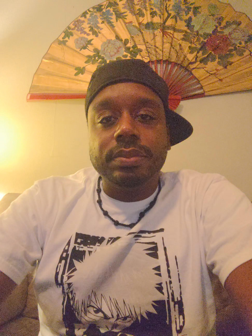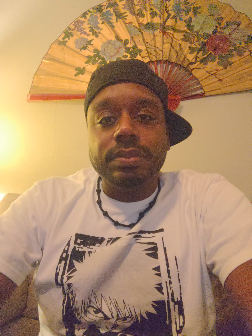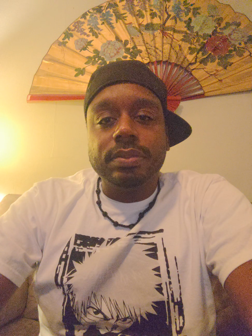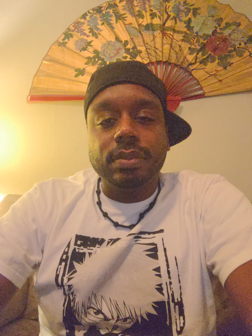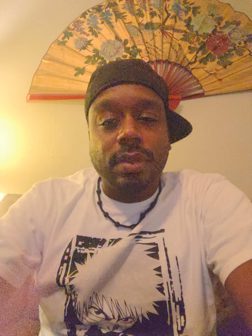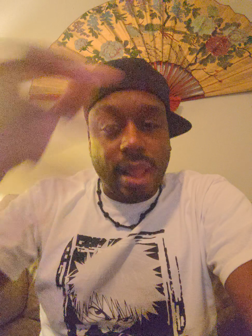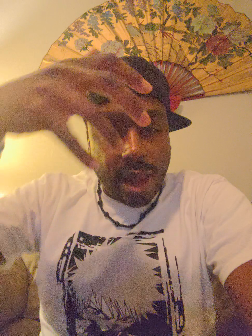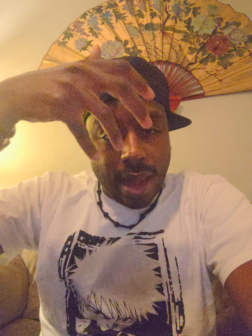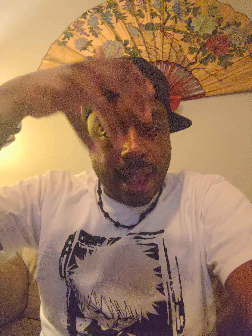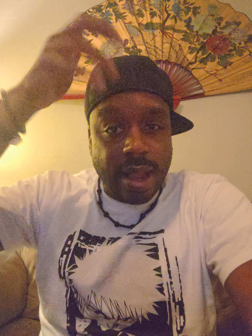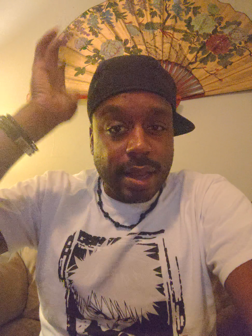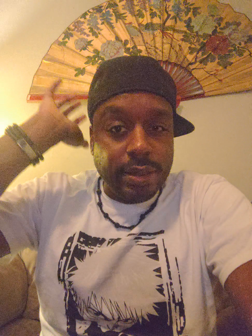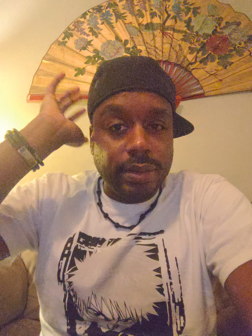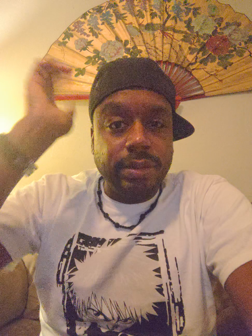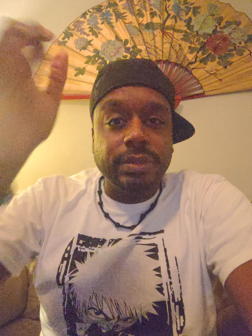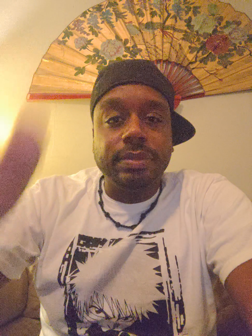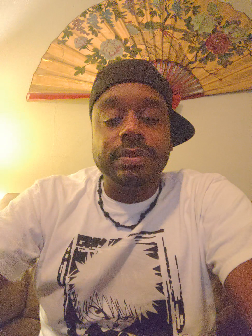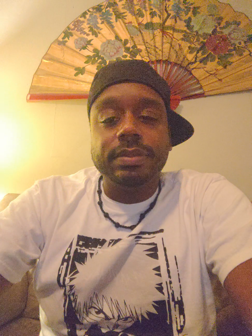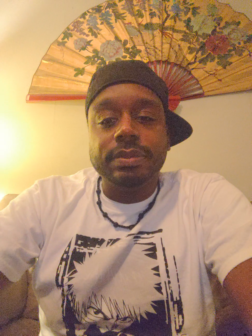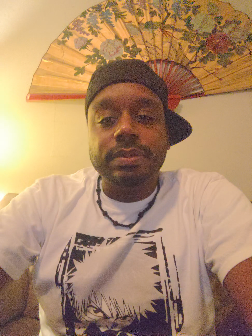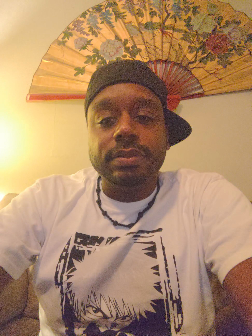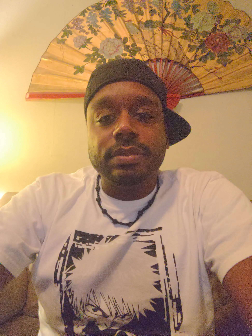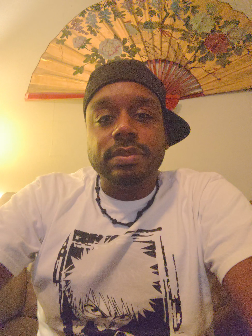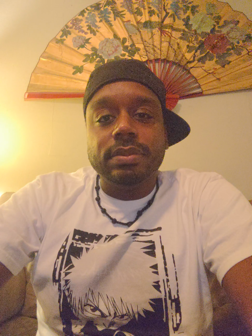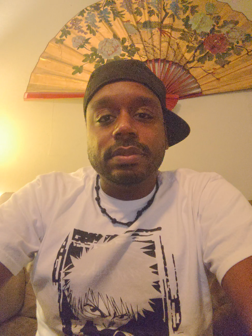lion